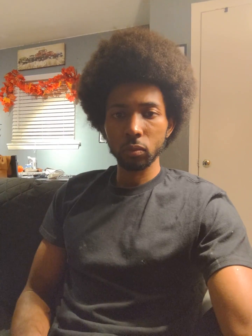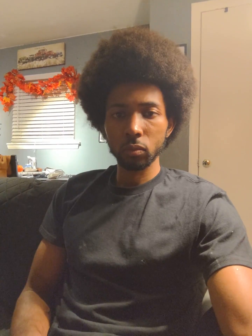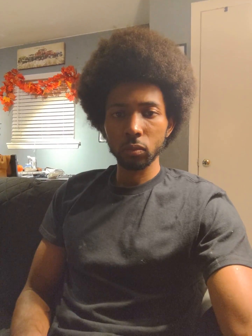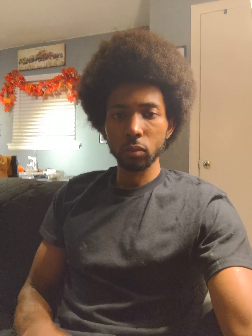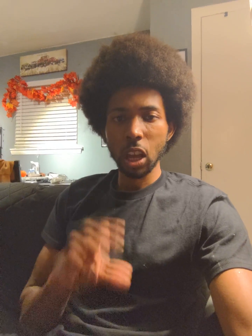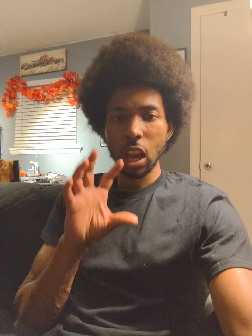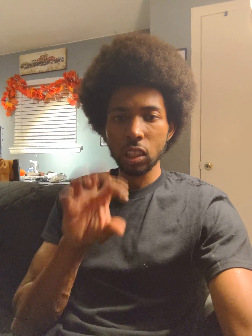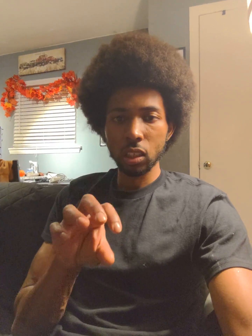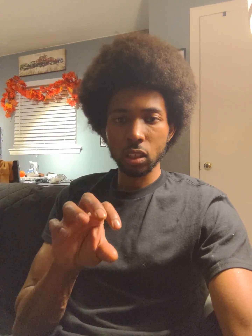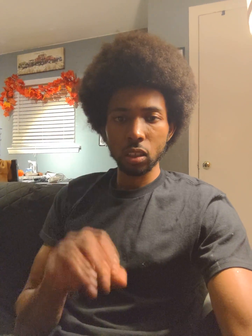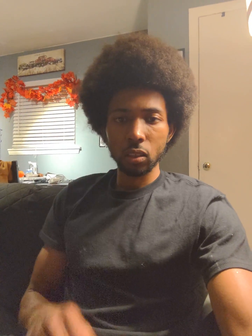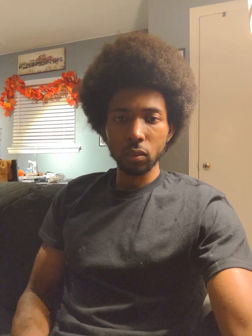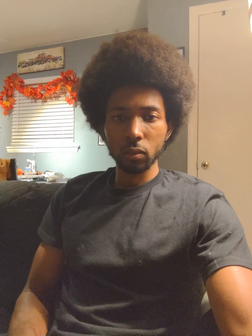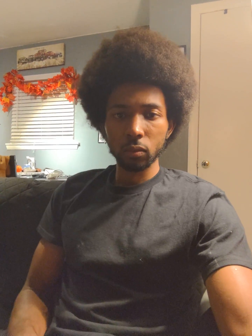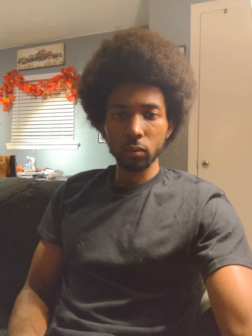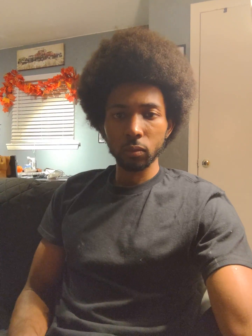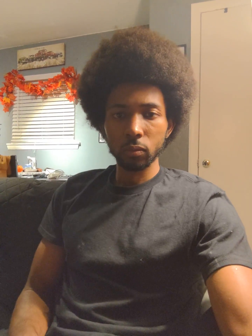bite